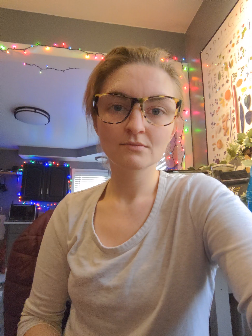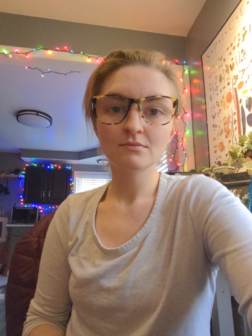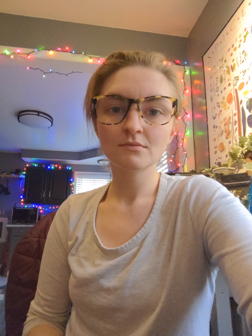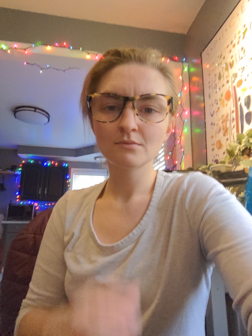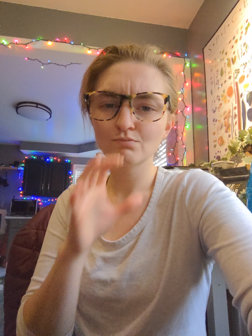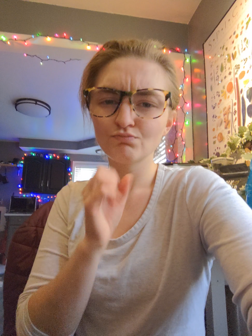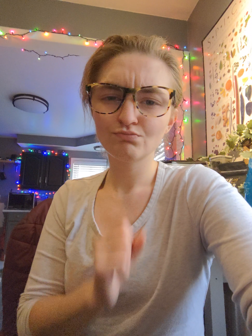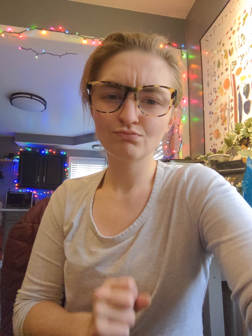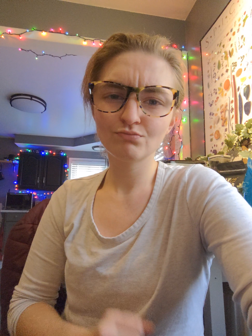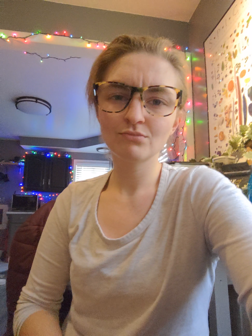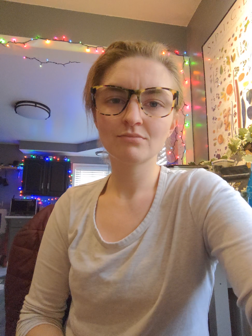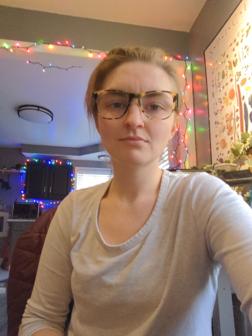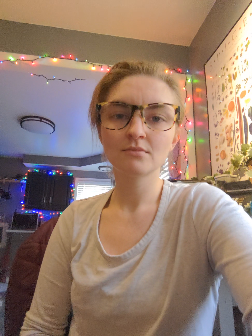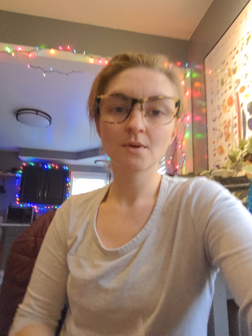old